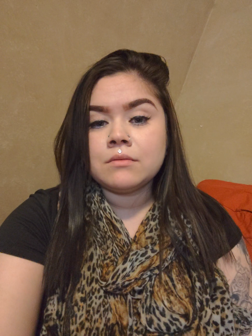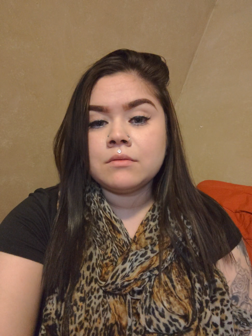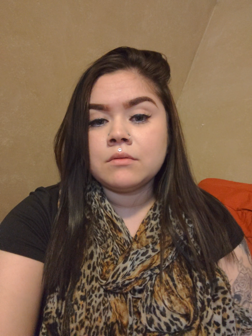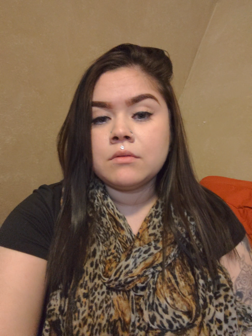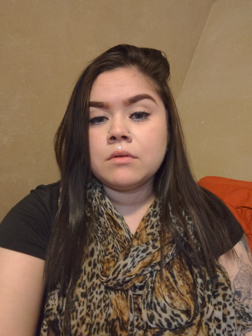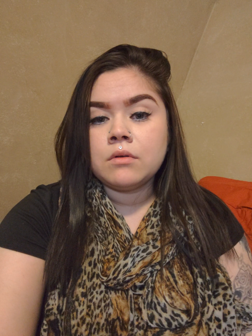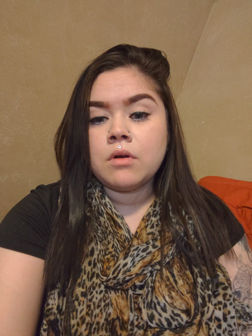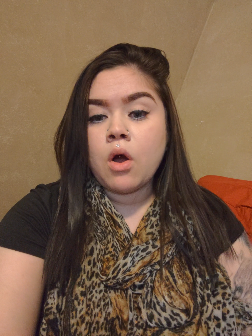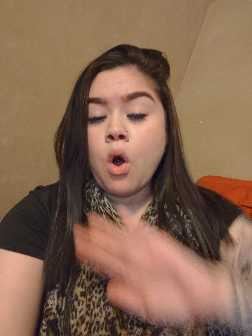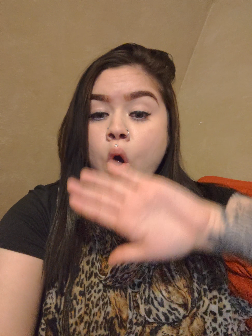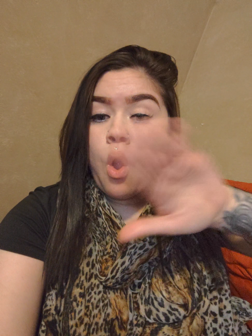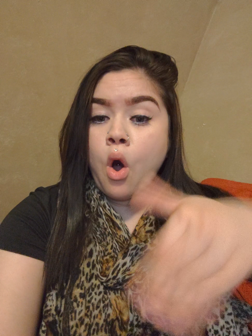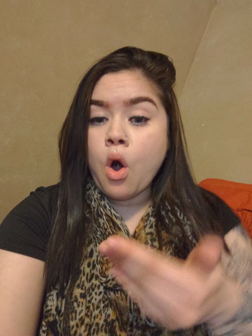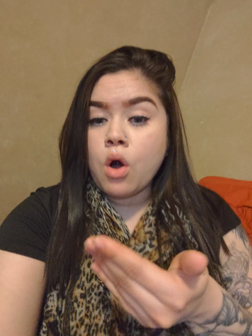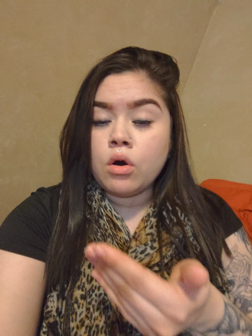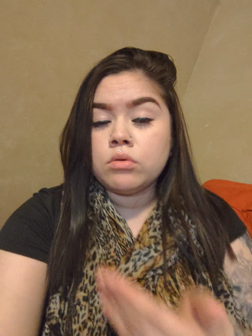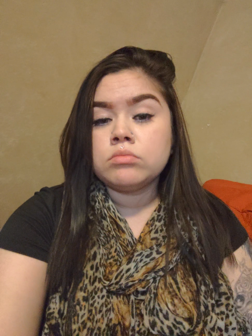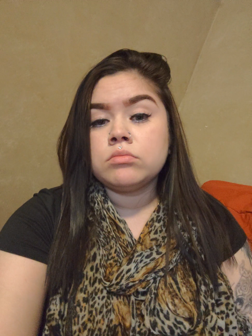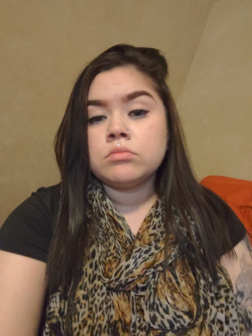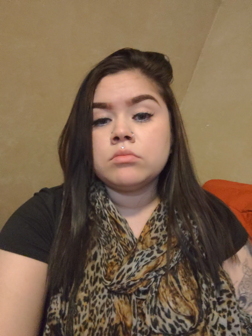all